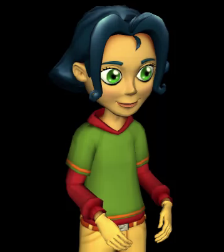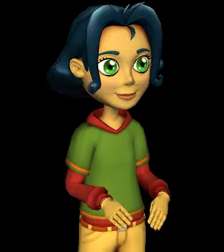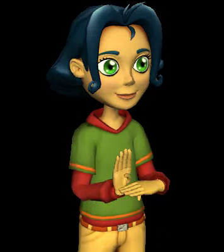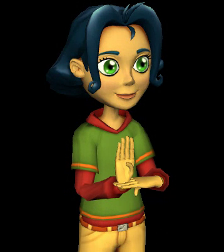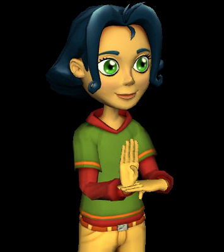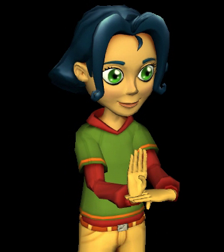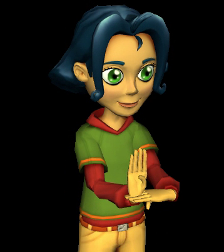يظهر